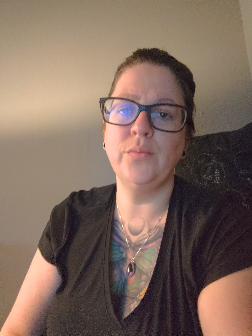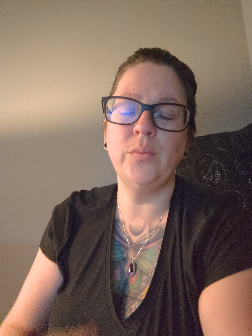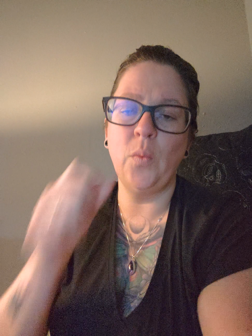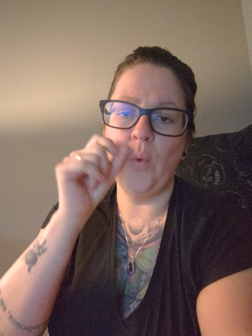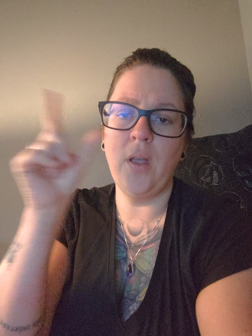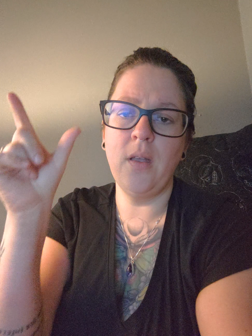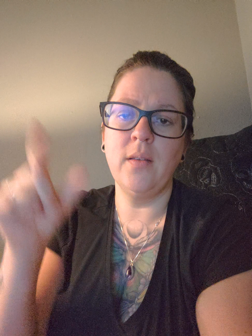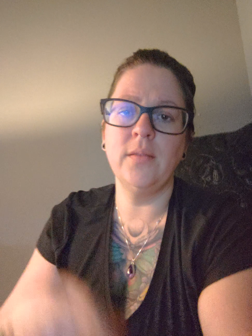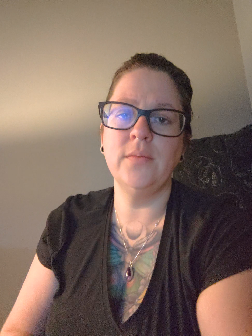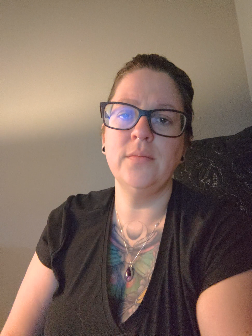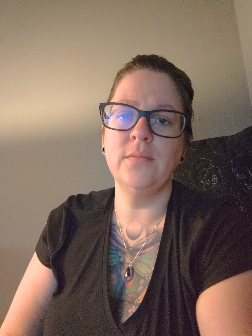awake